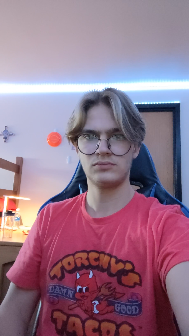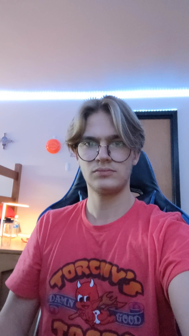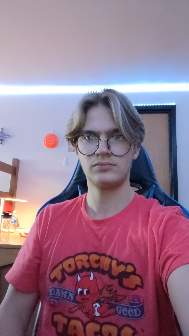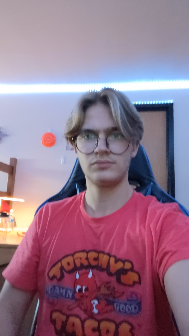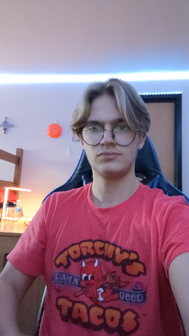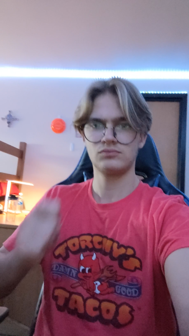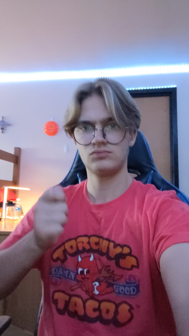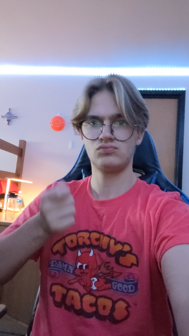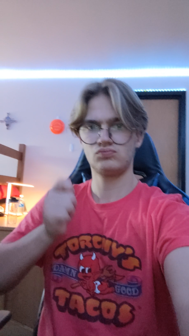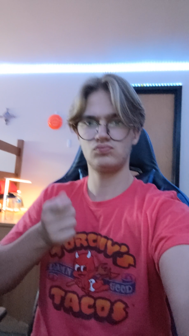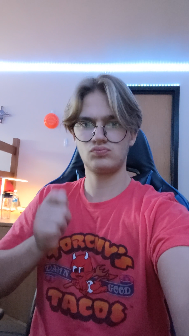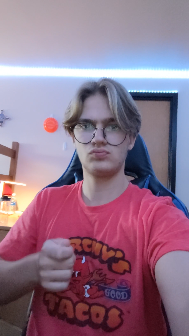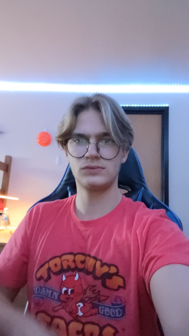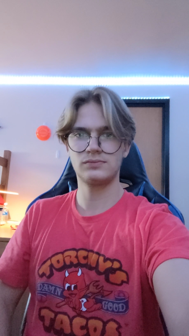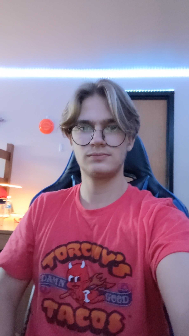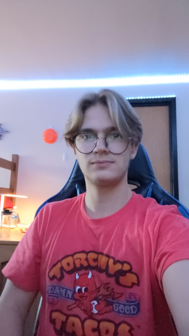cart